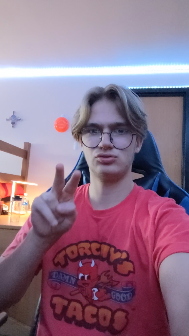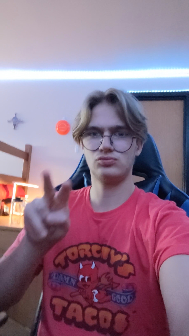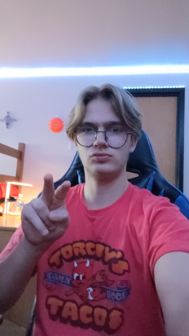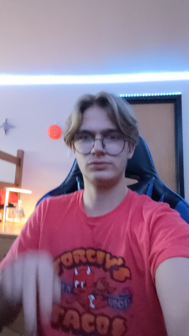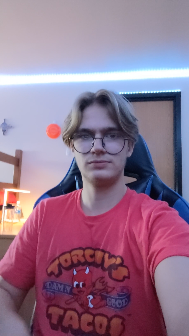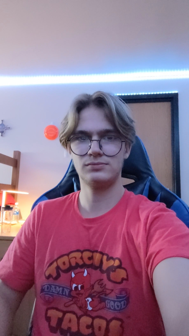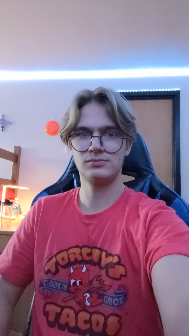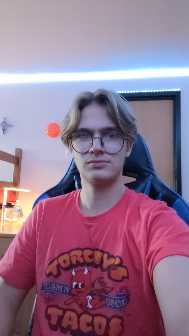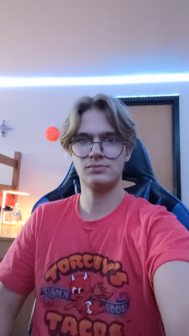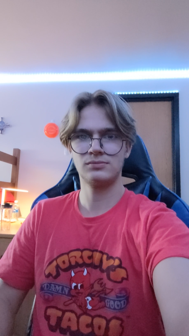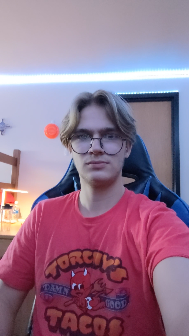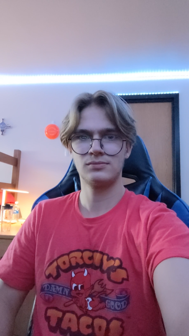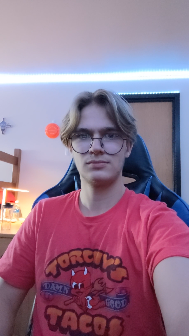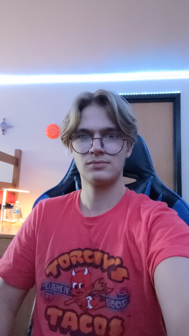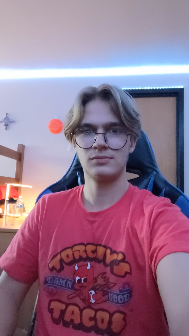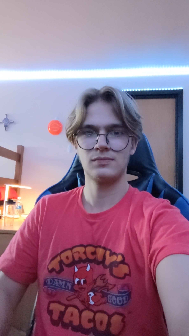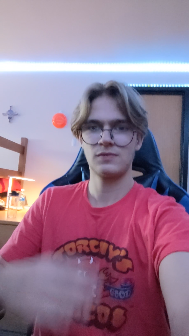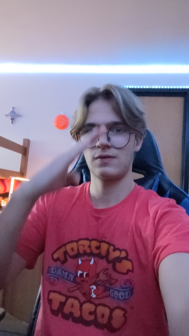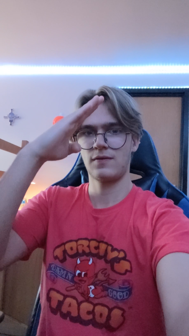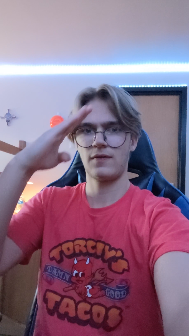roof